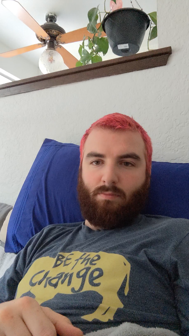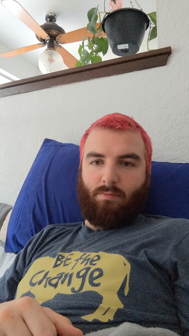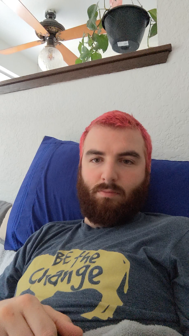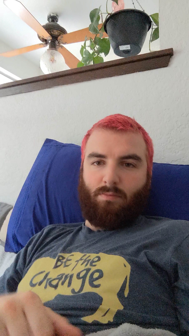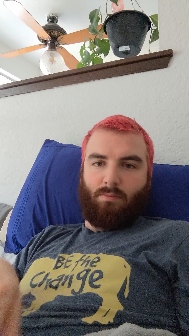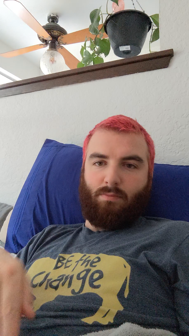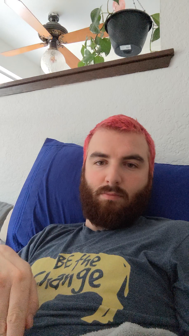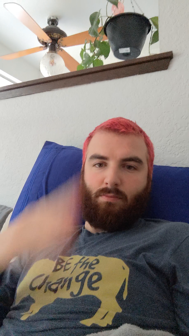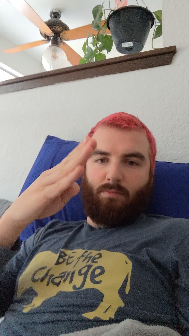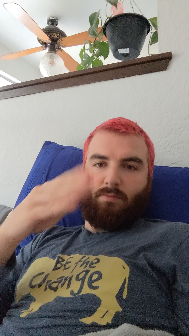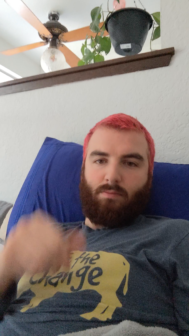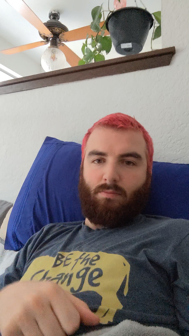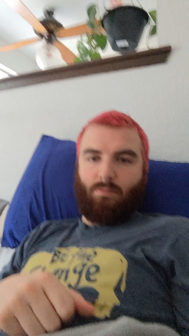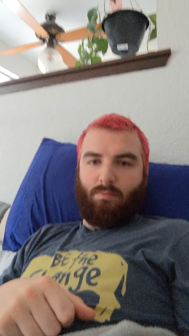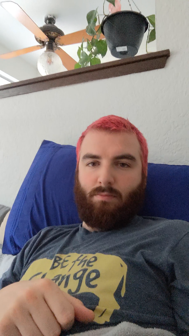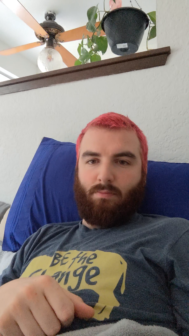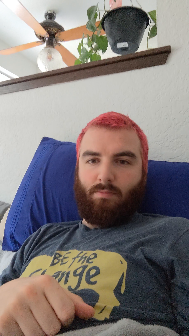kick